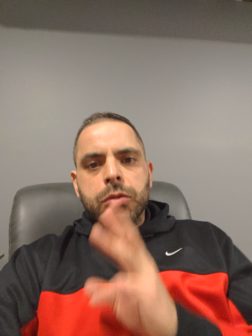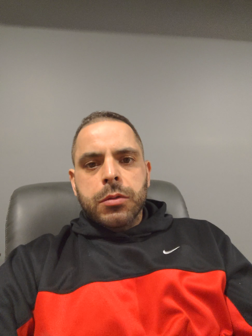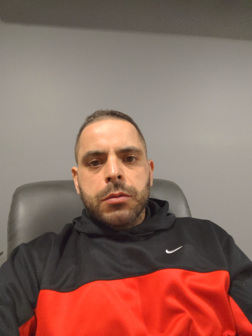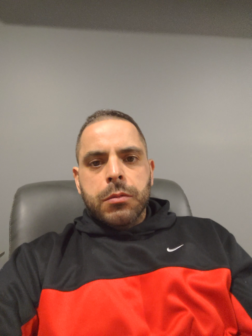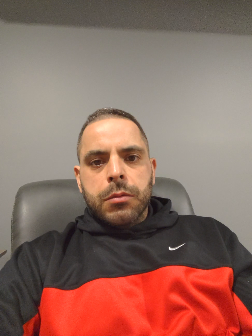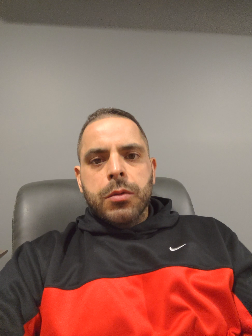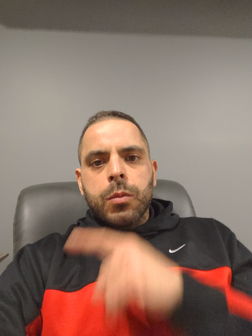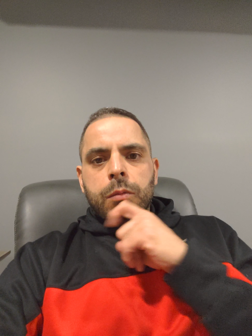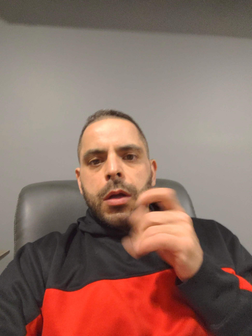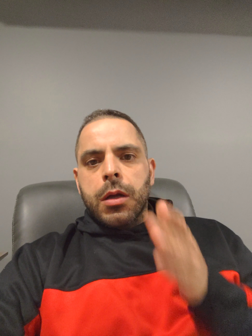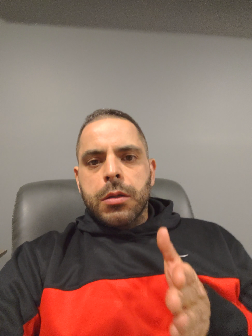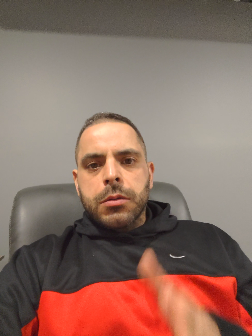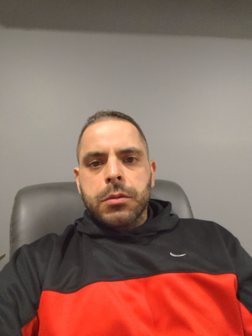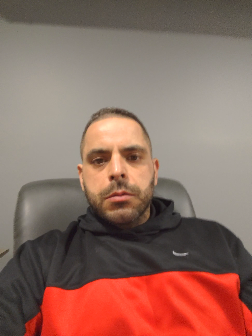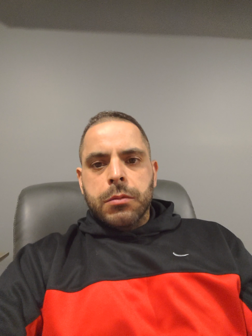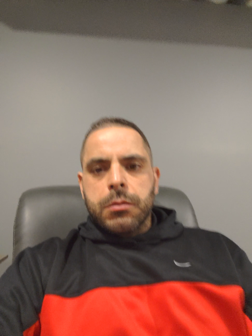dryer